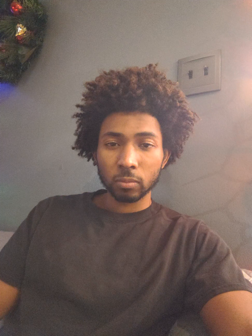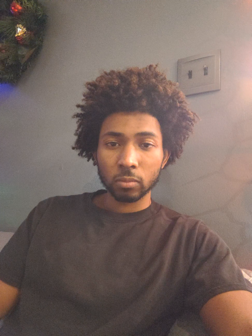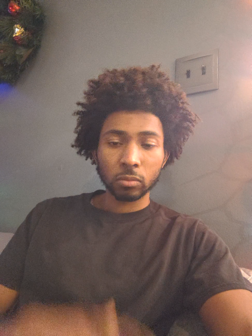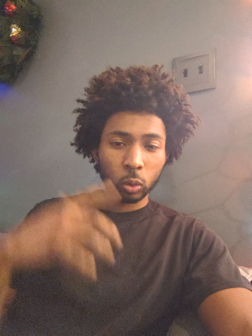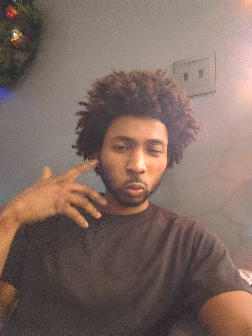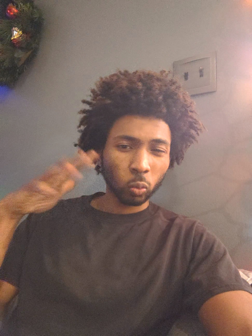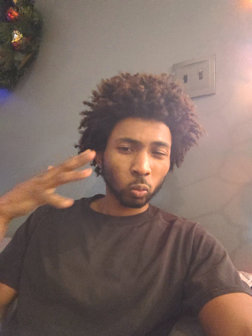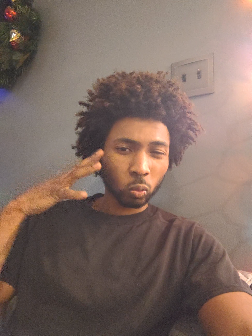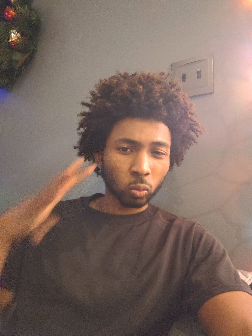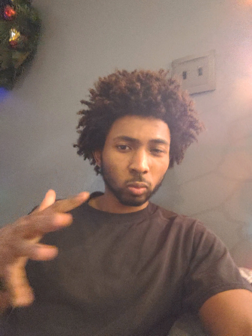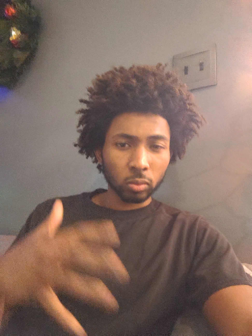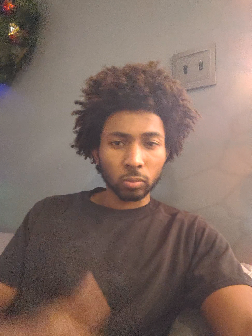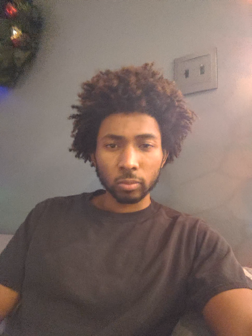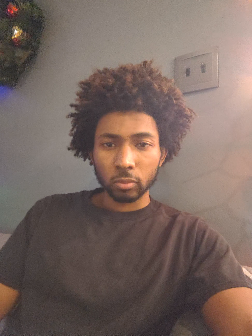loud